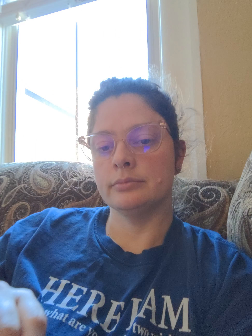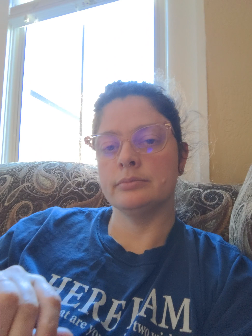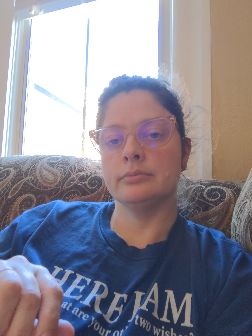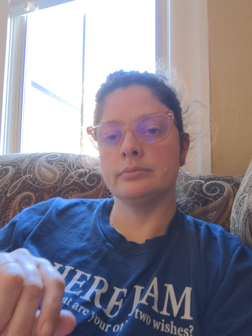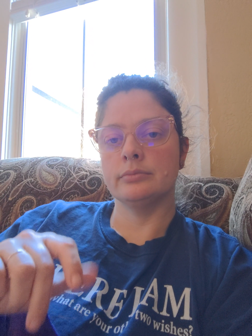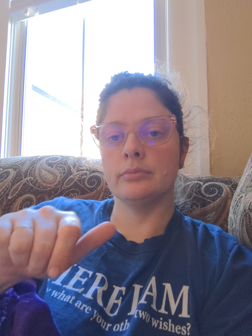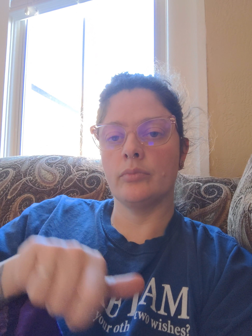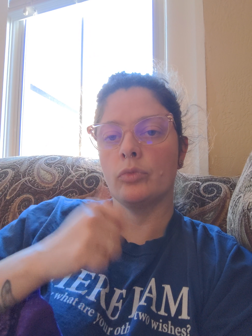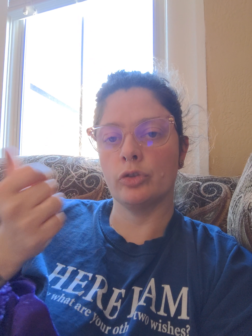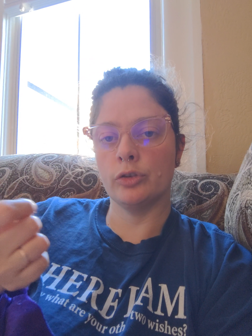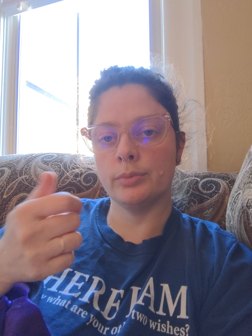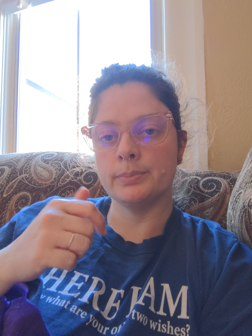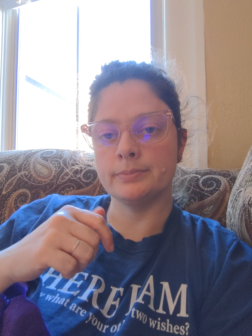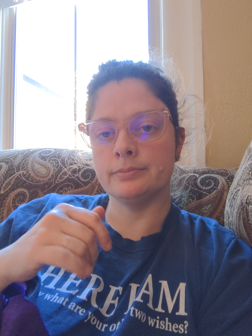another